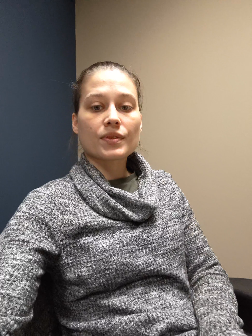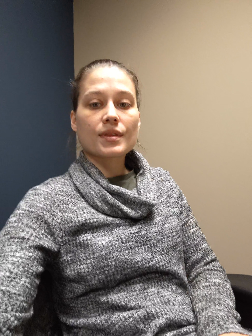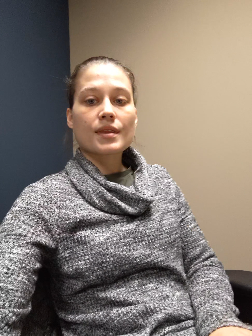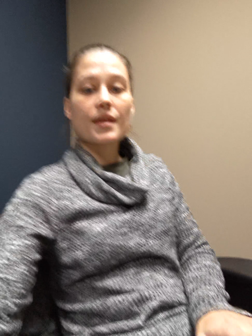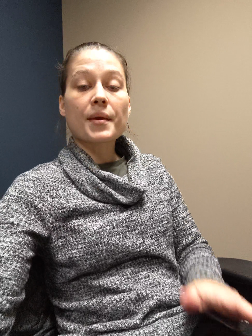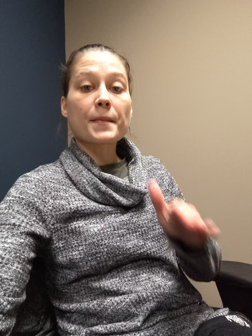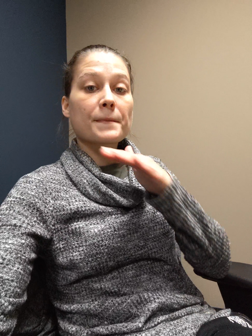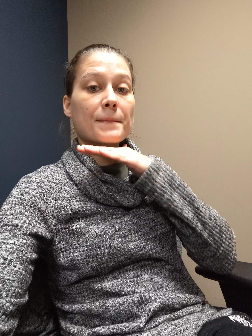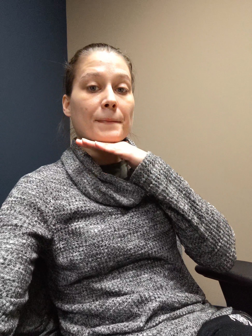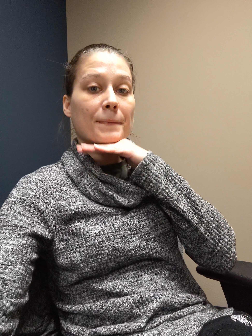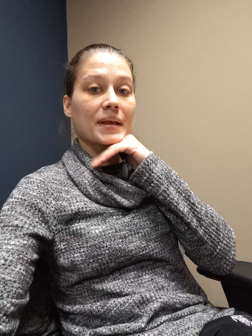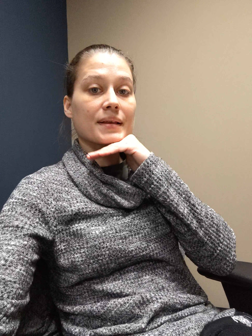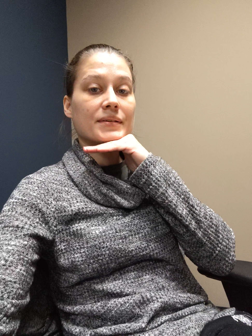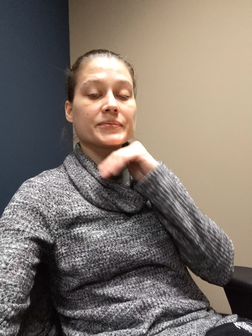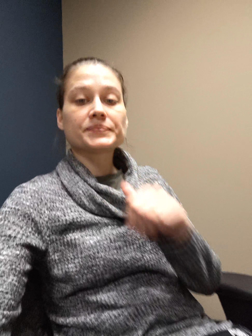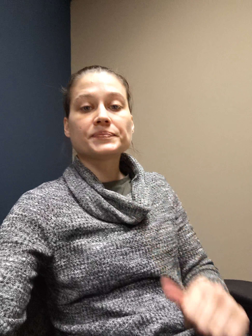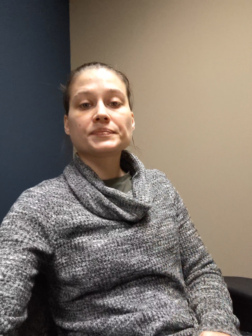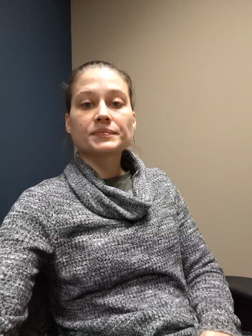pig